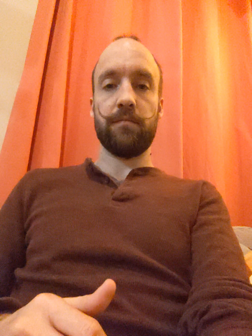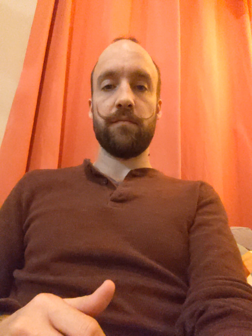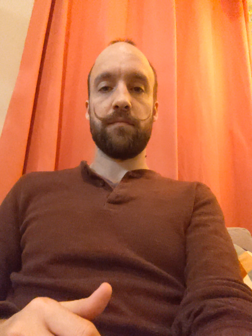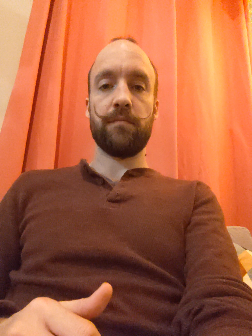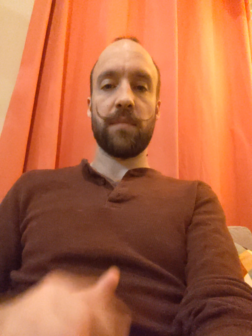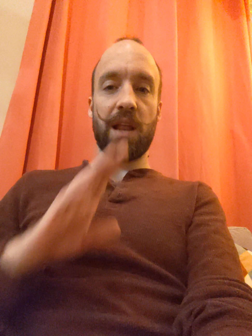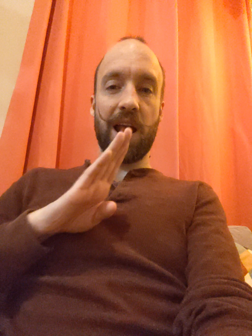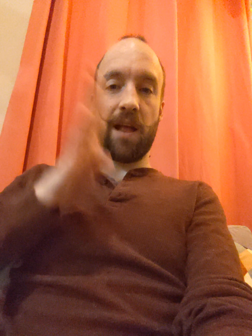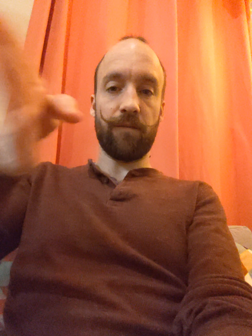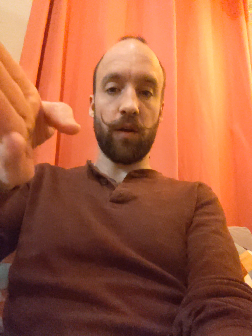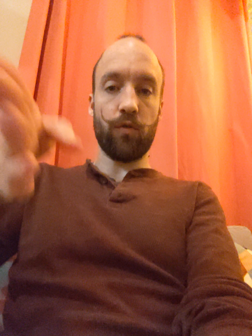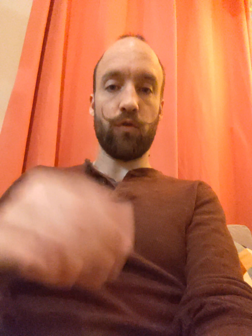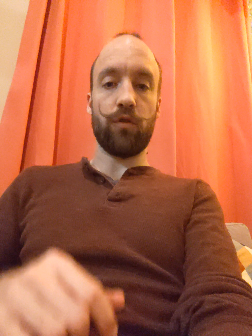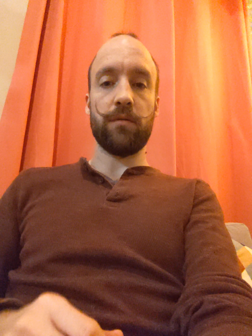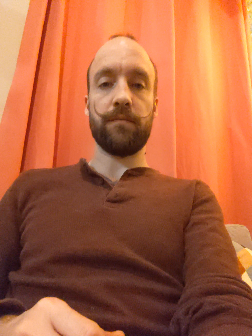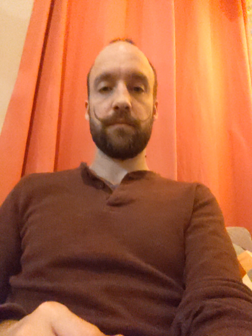after